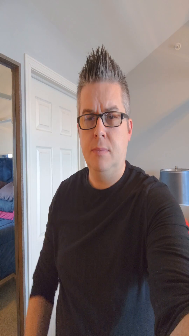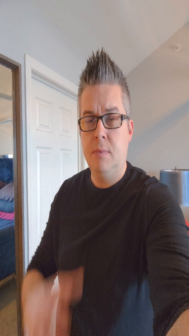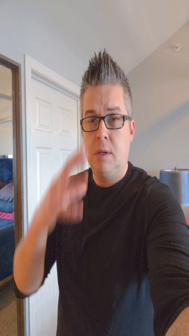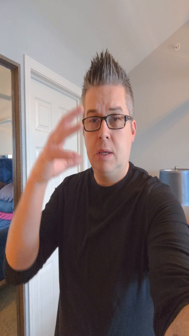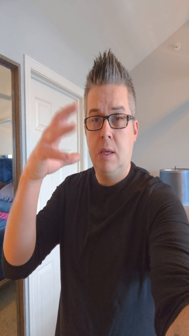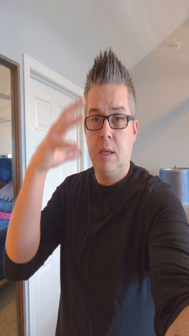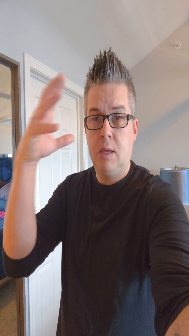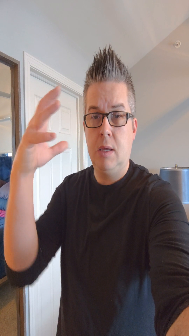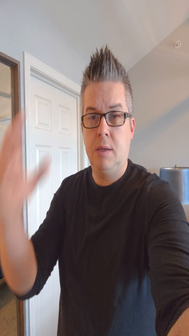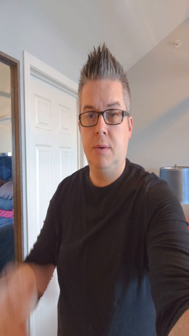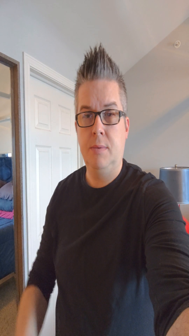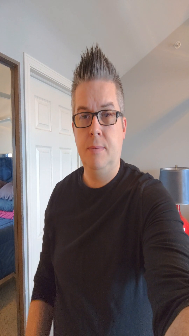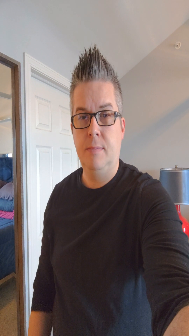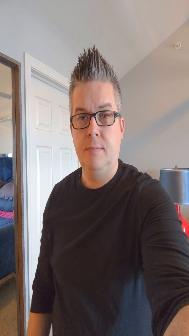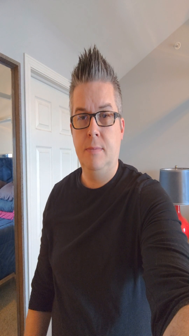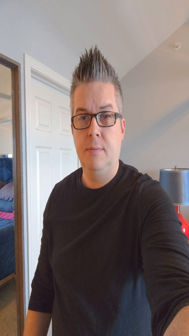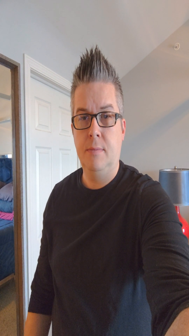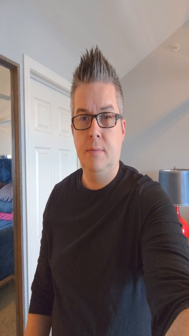cloud